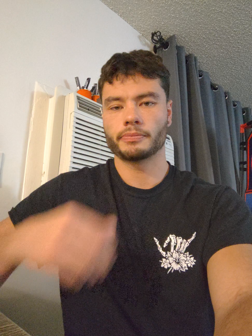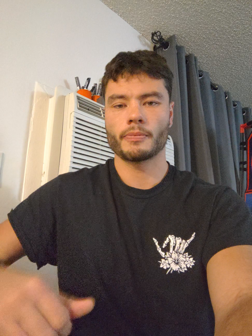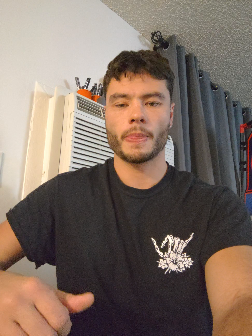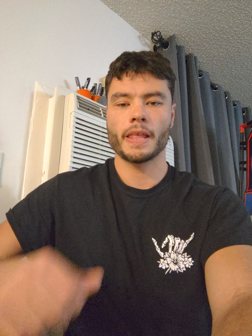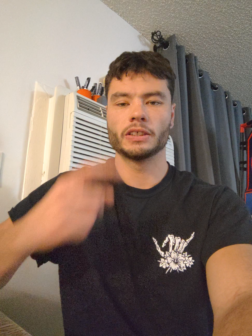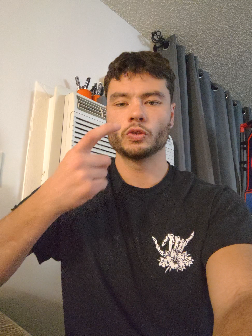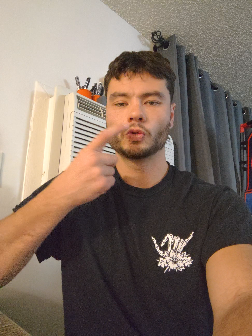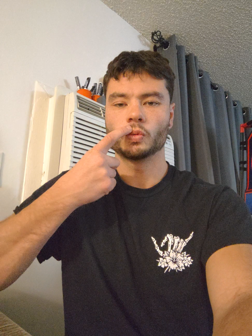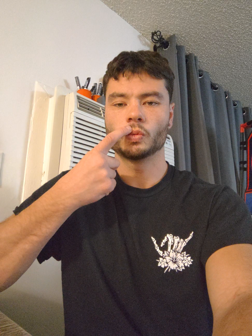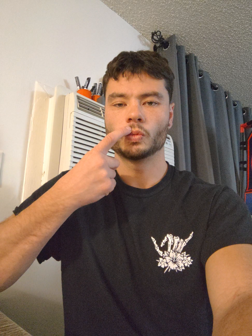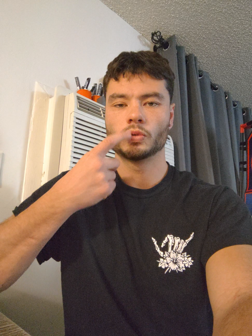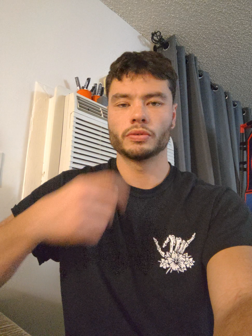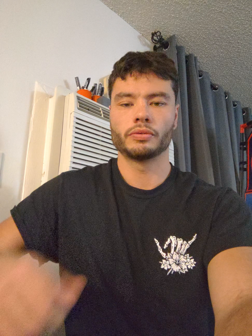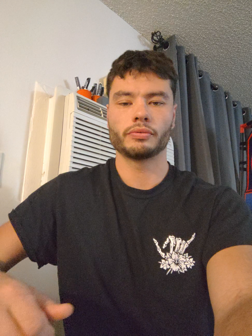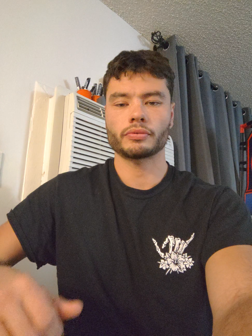tooth